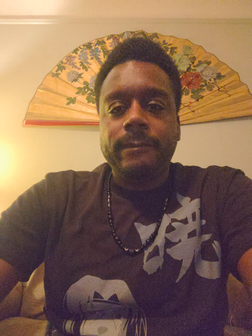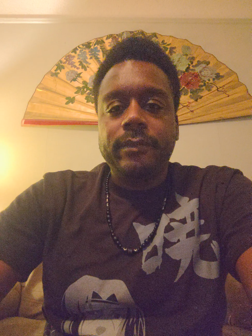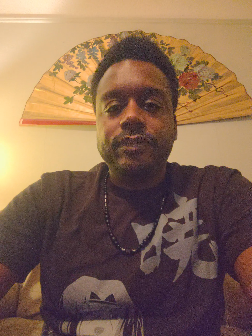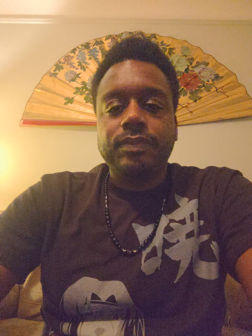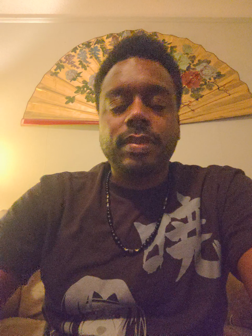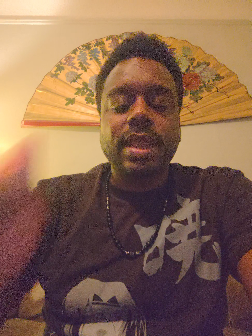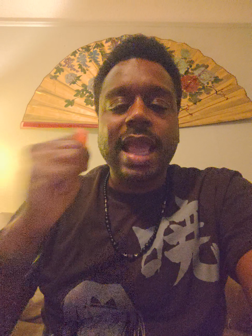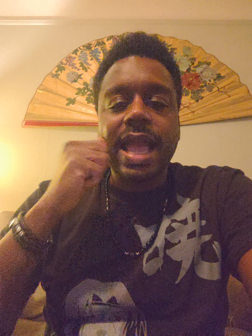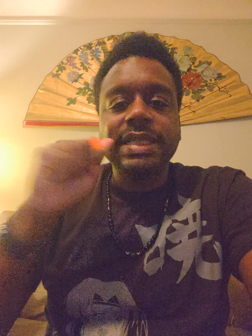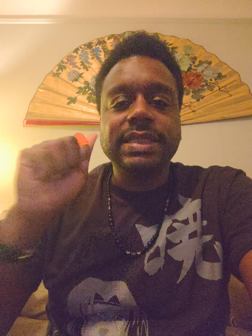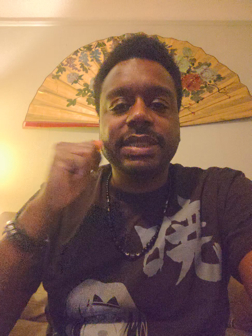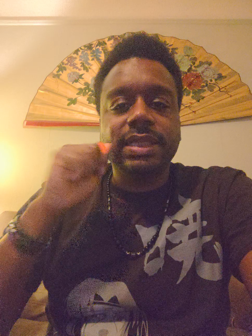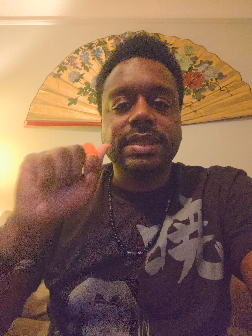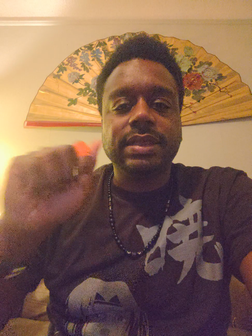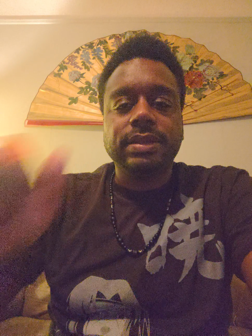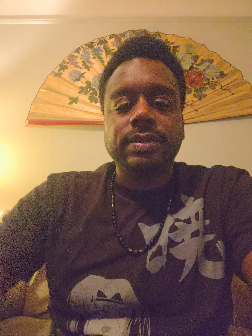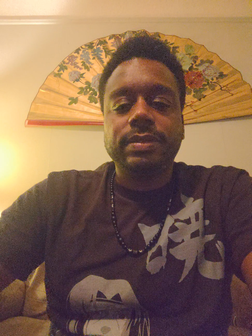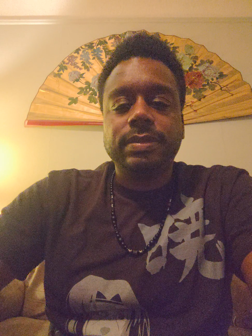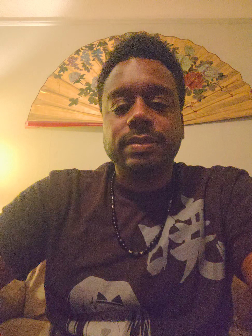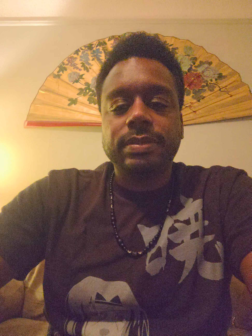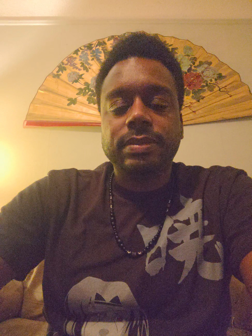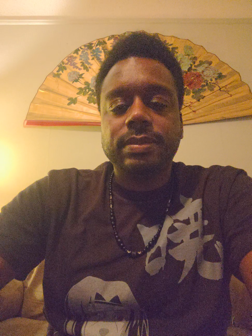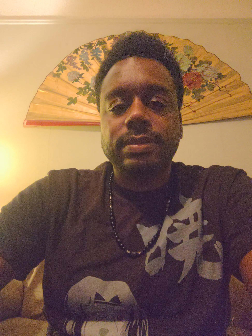aunt